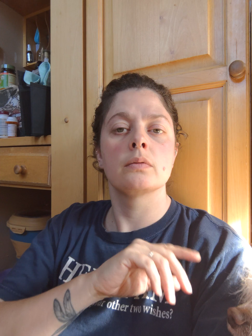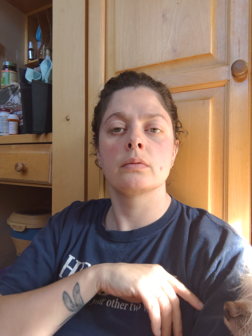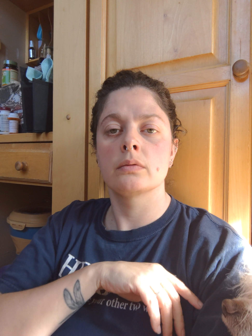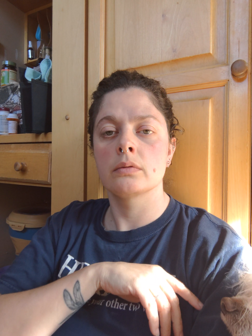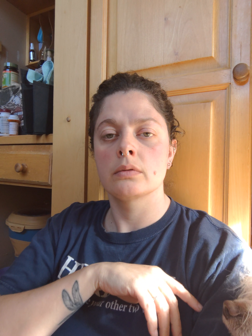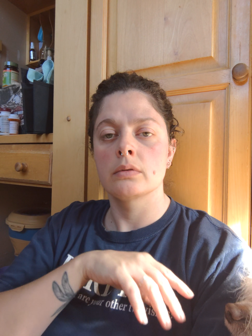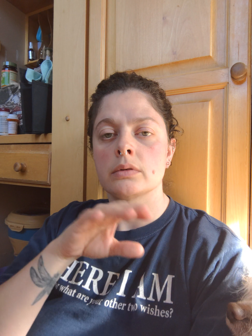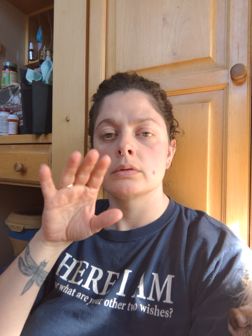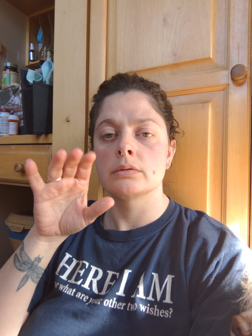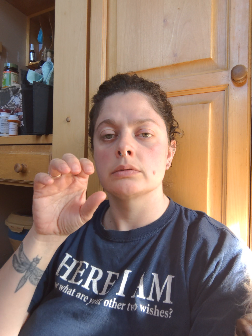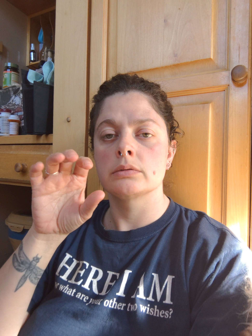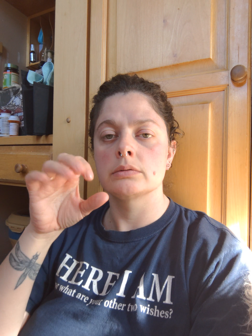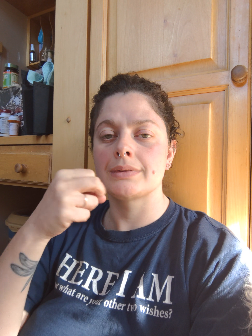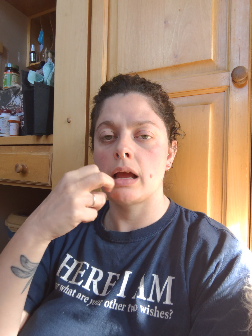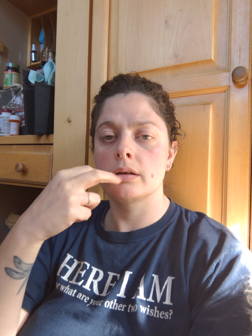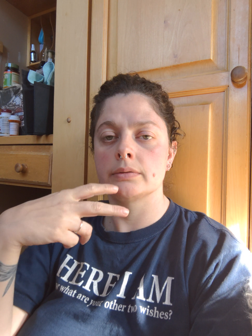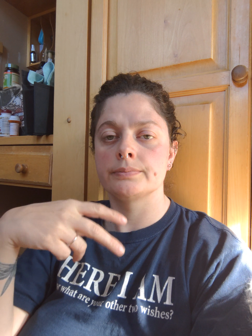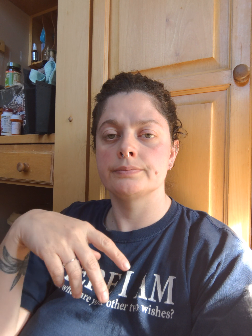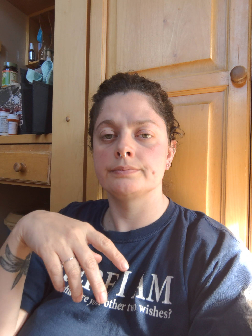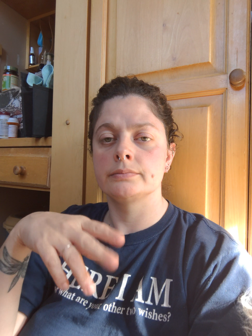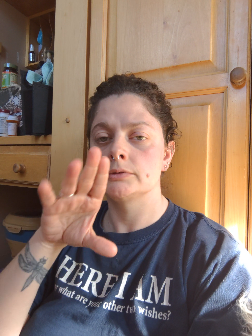snack